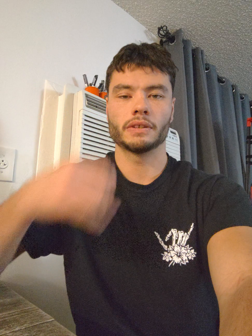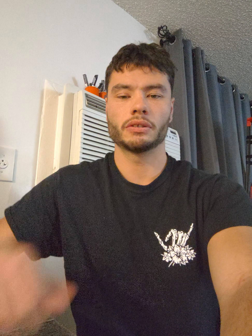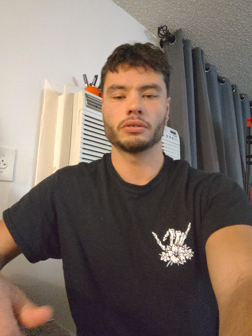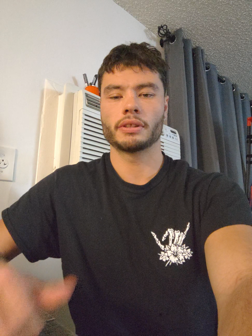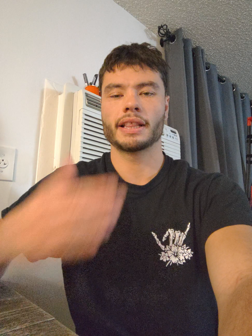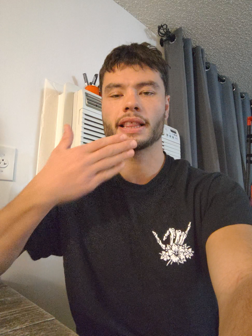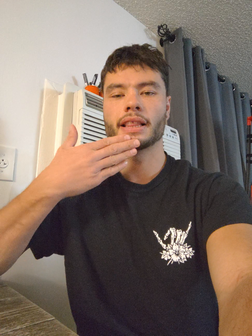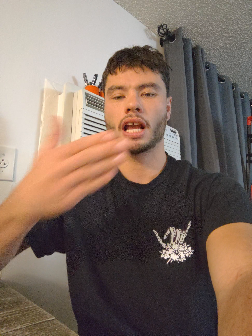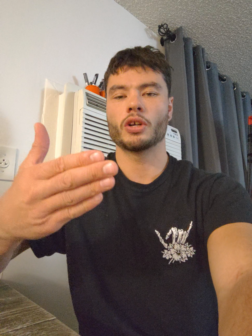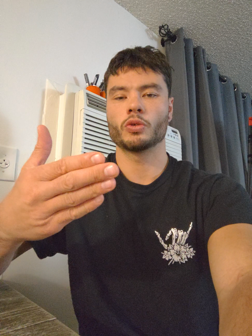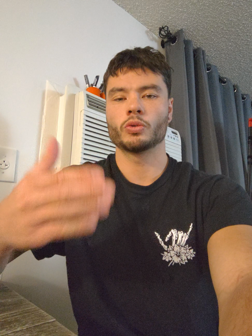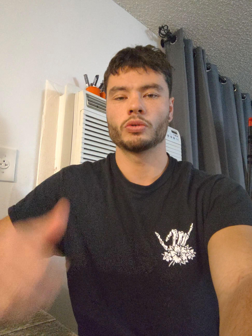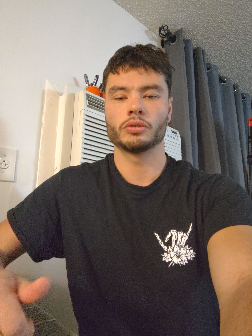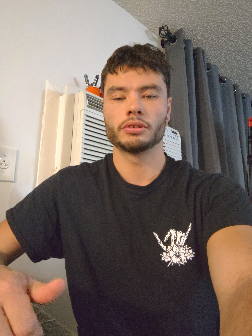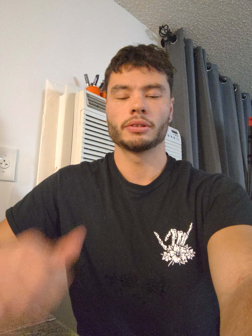thank you